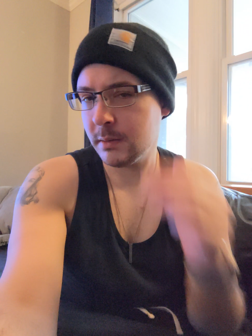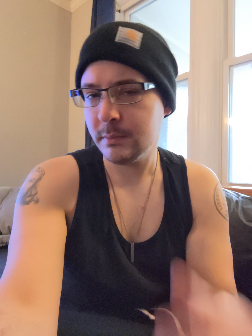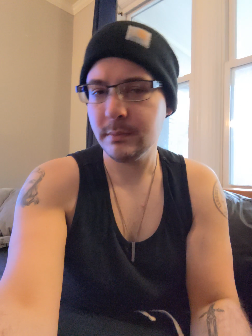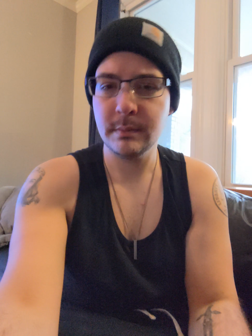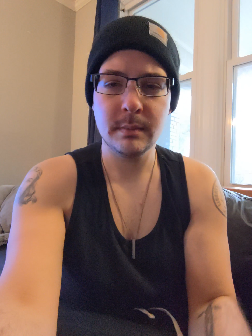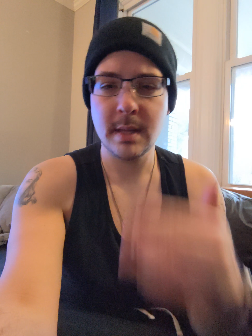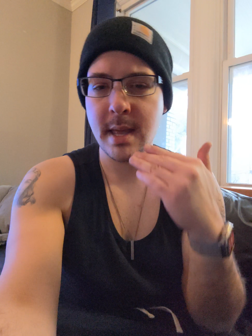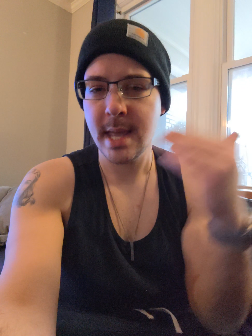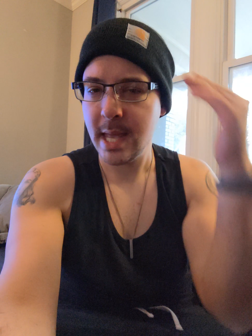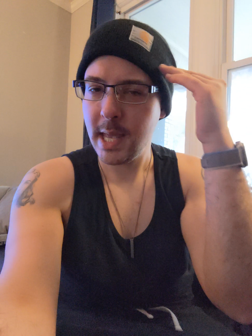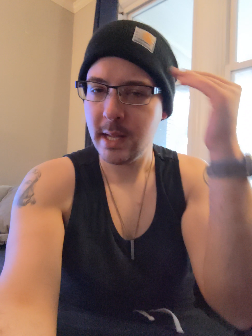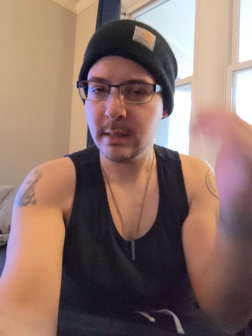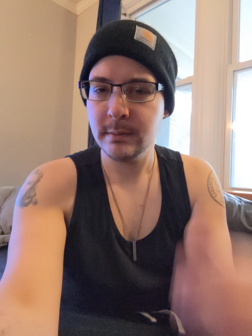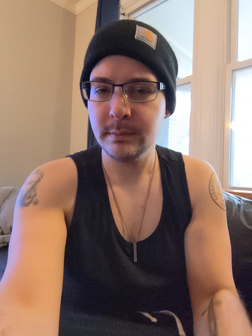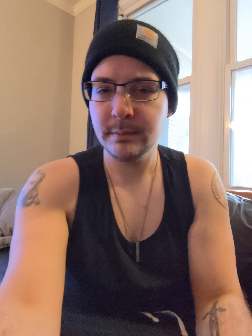head